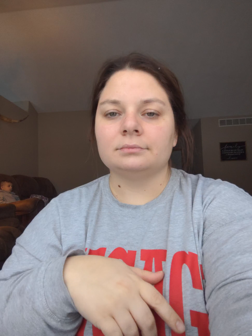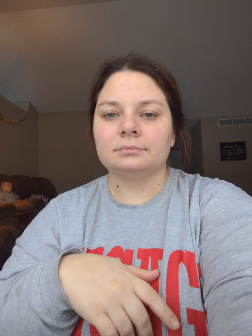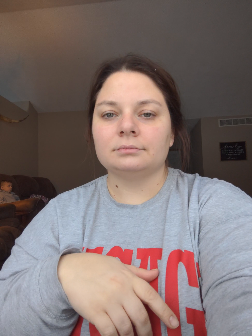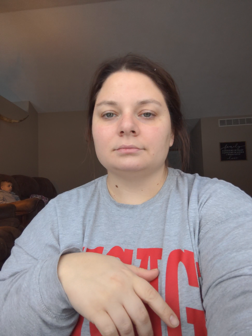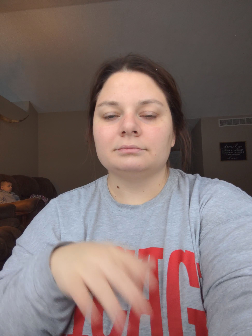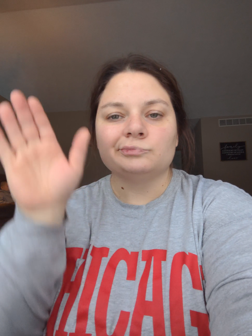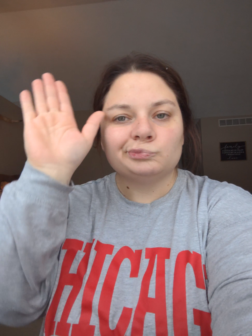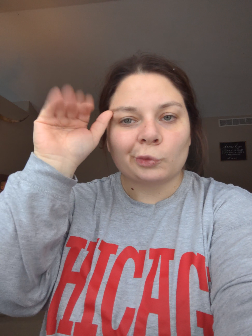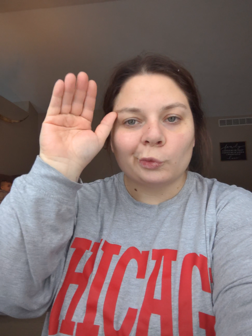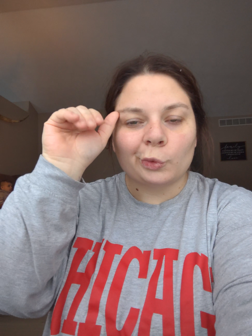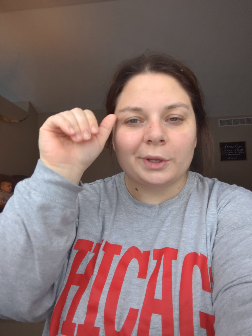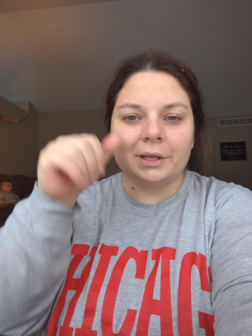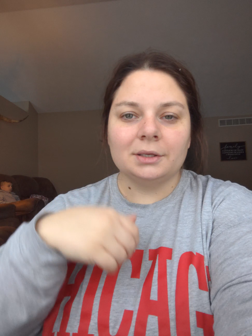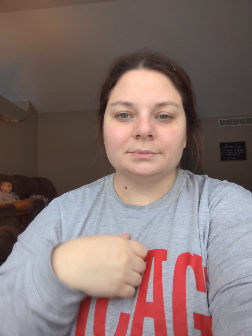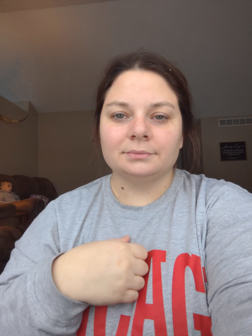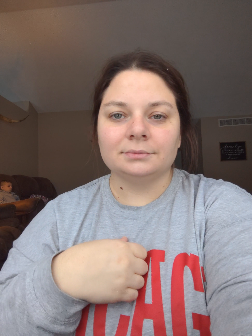donkey